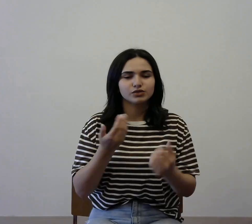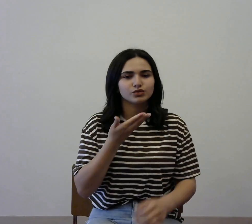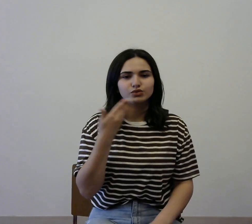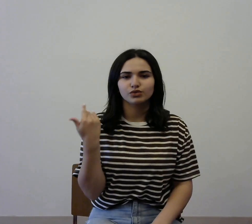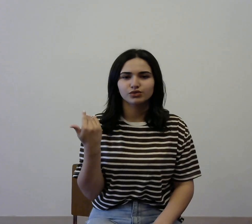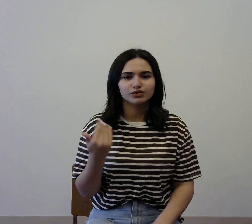yox